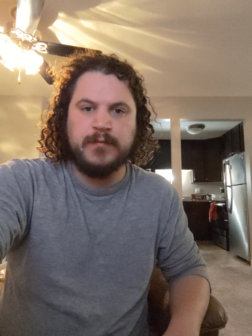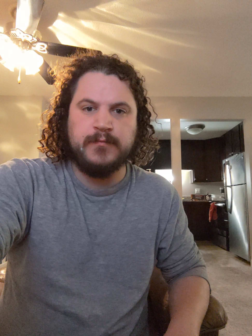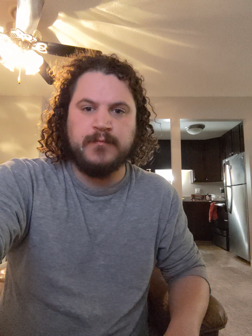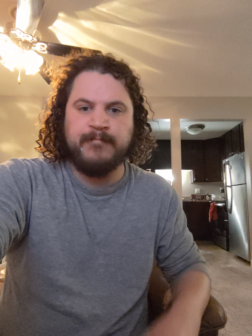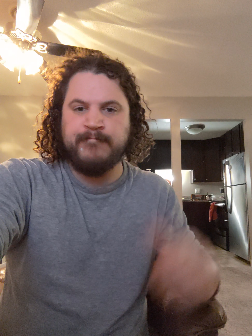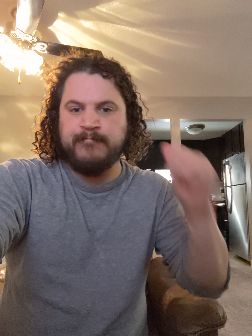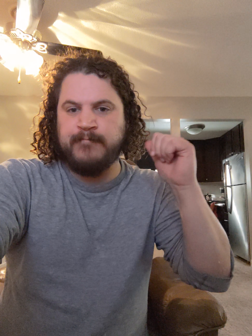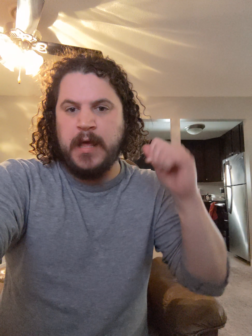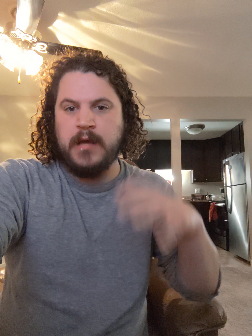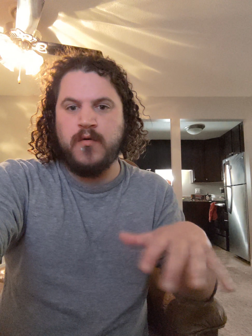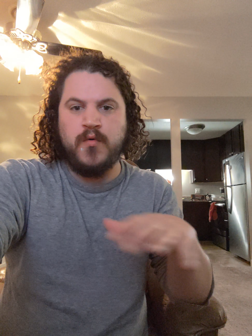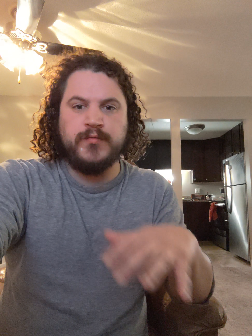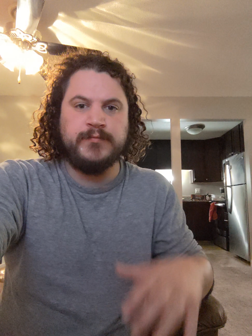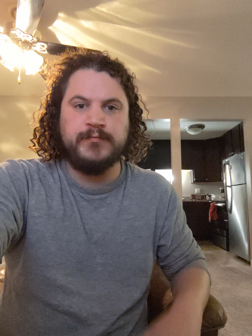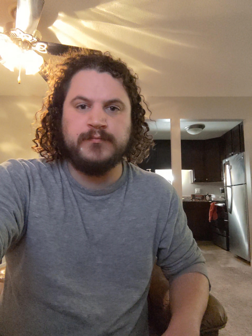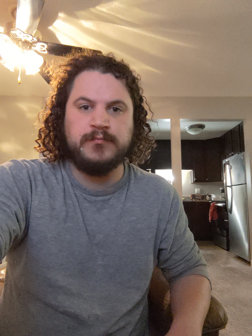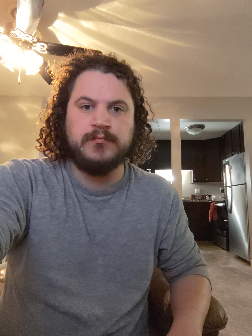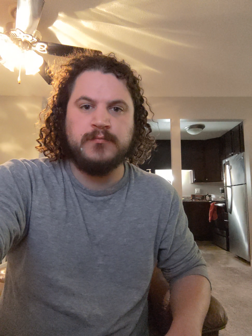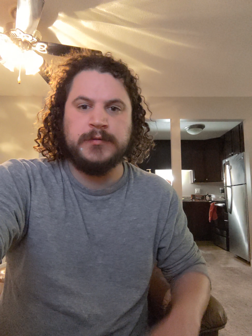backyard